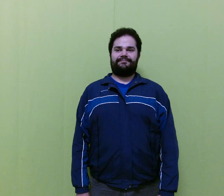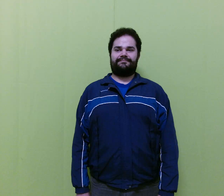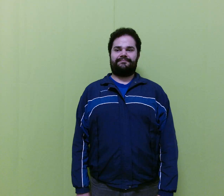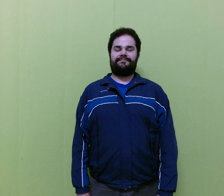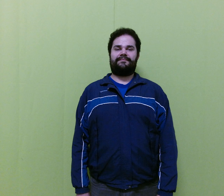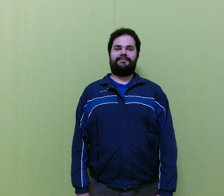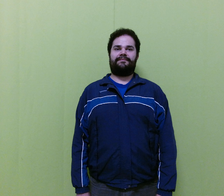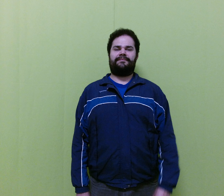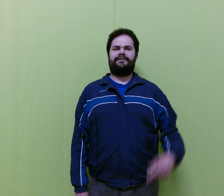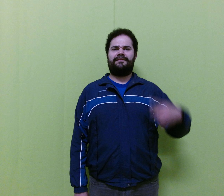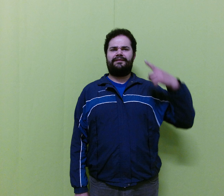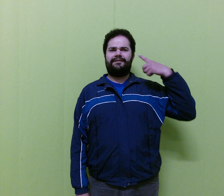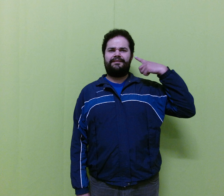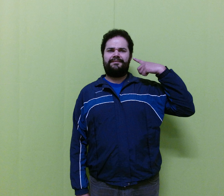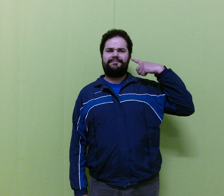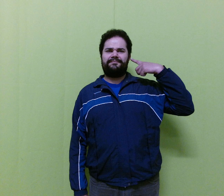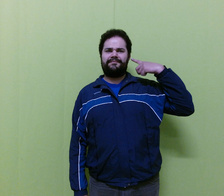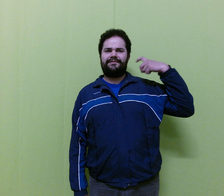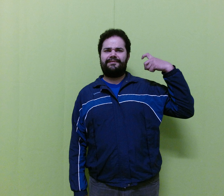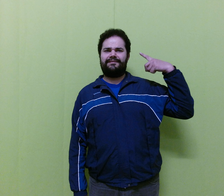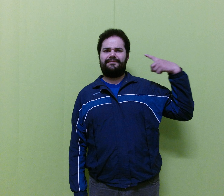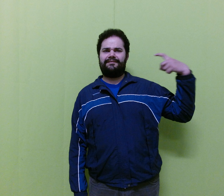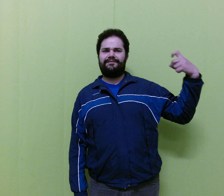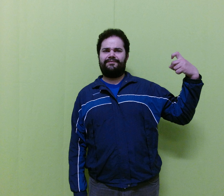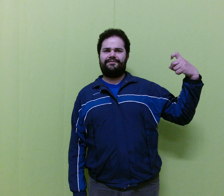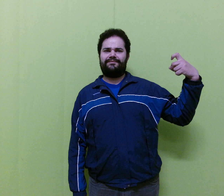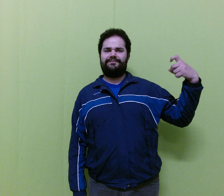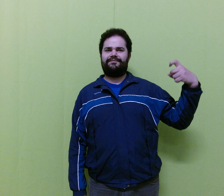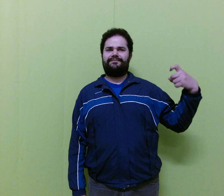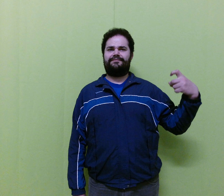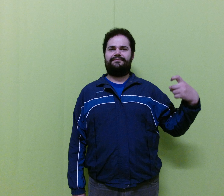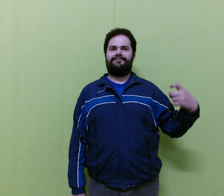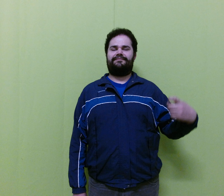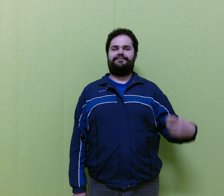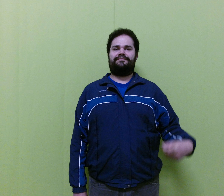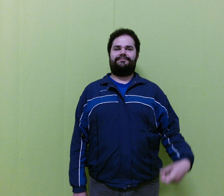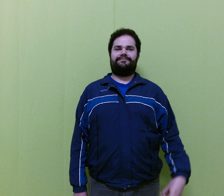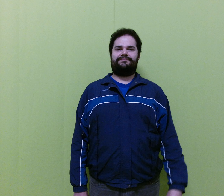barulho